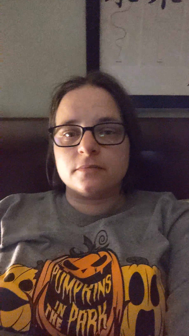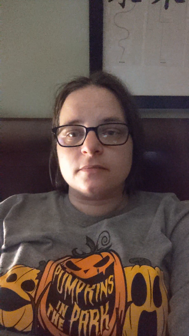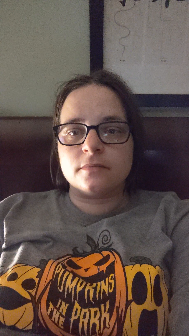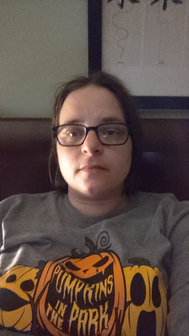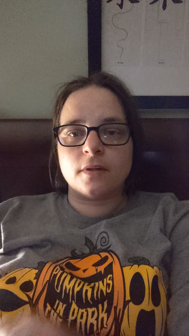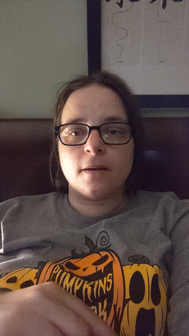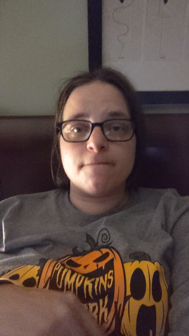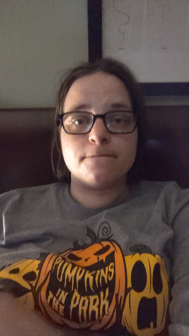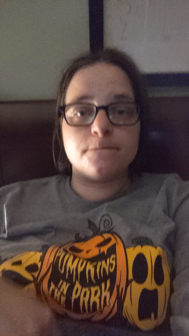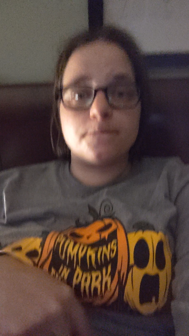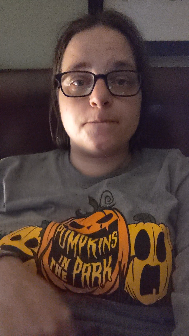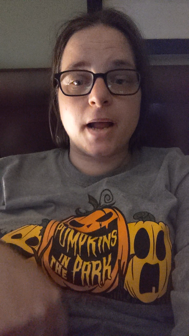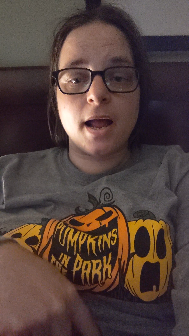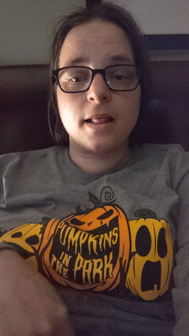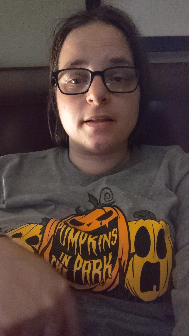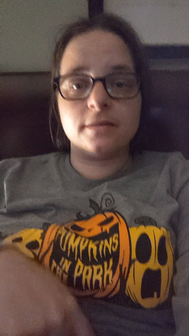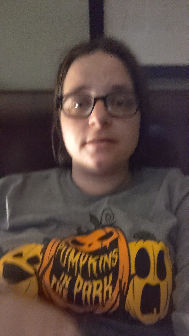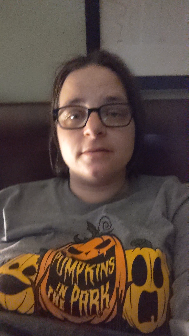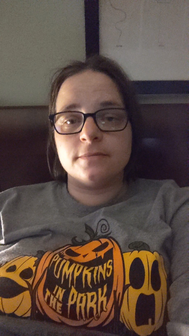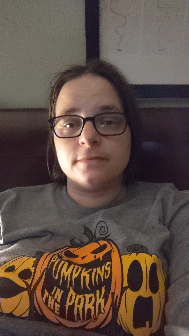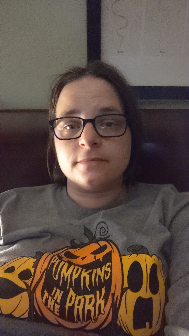belly button